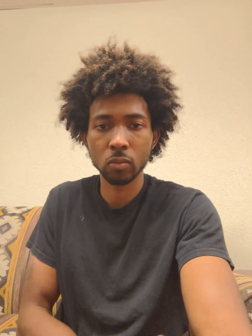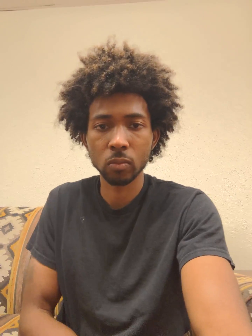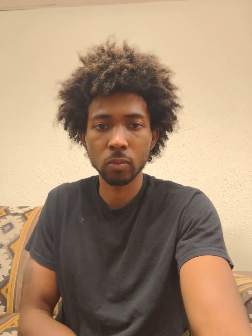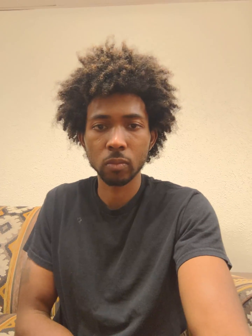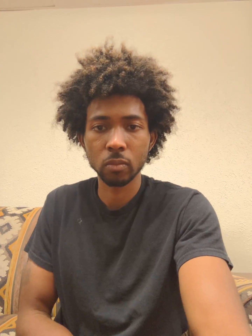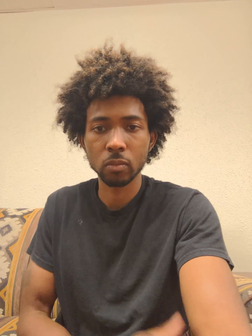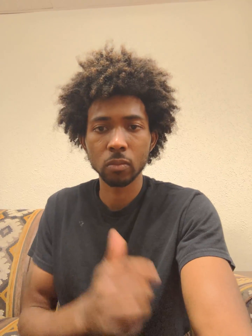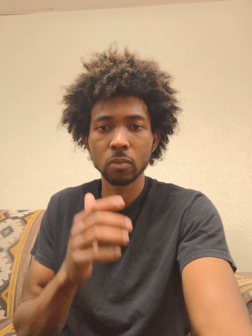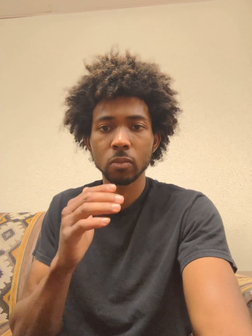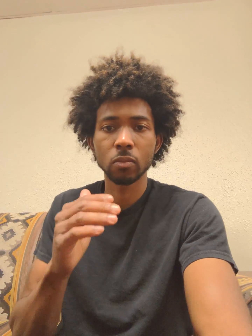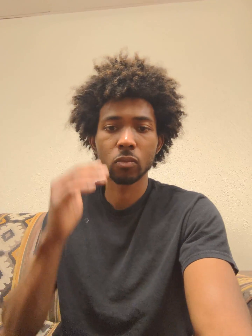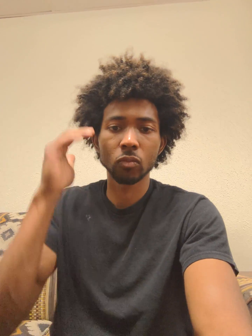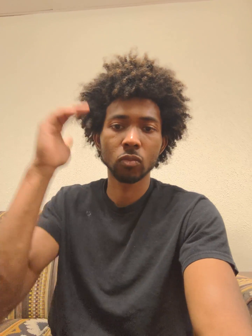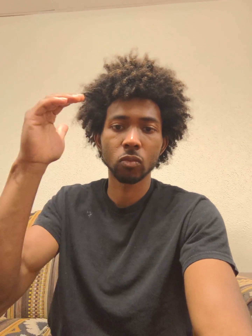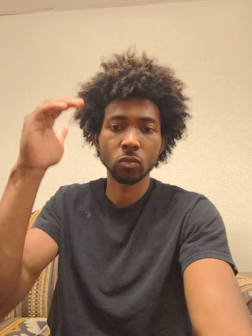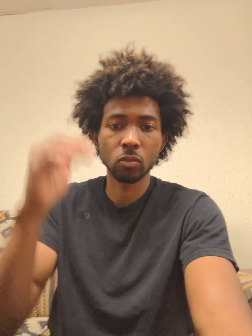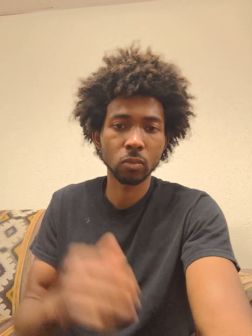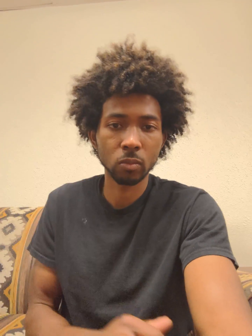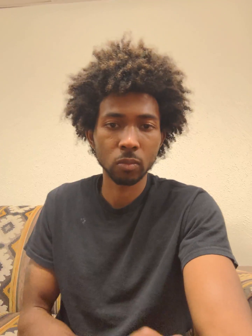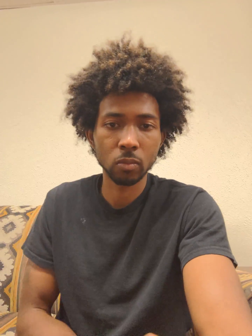big